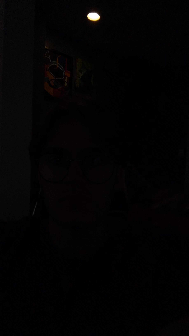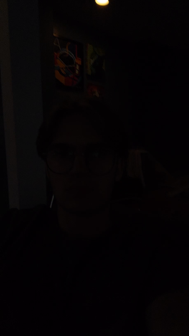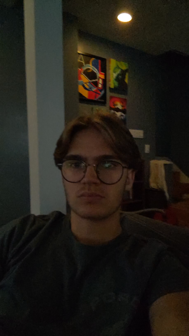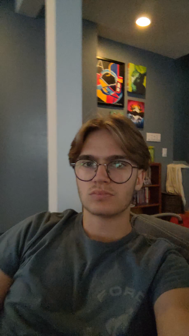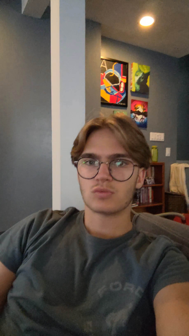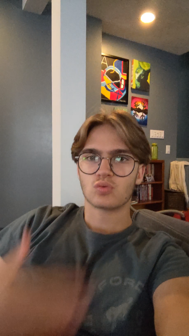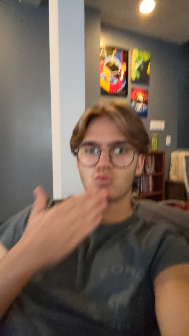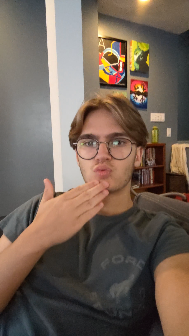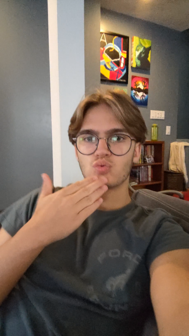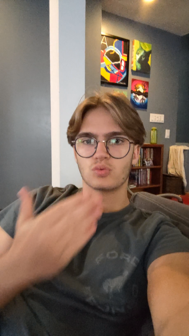good